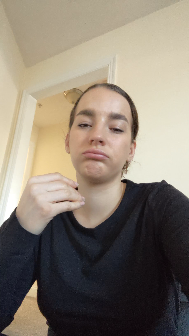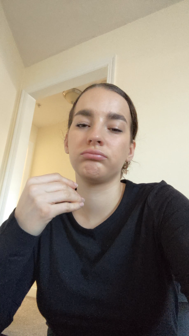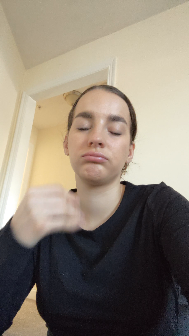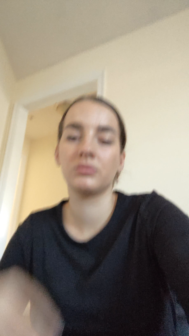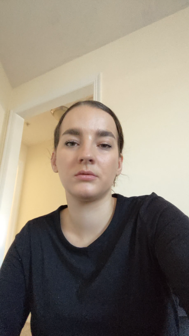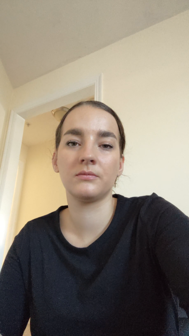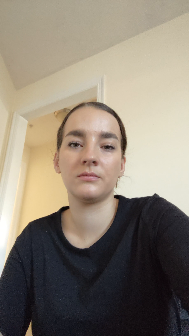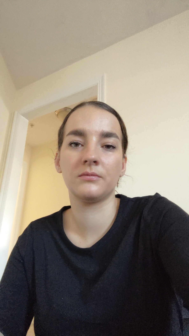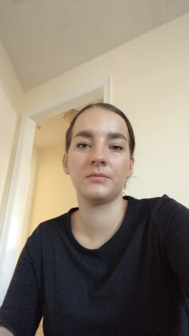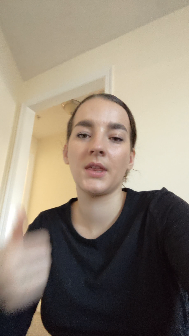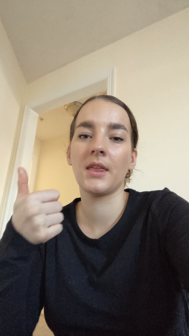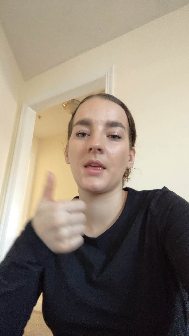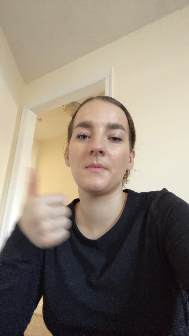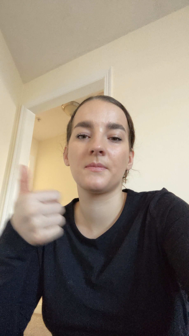game